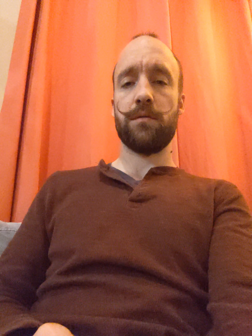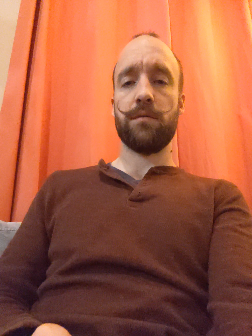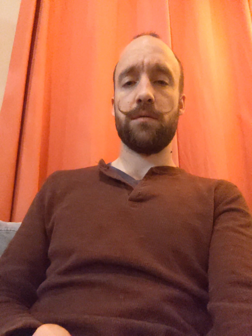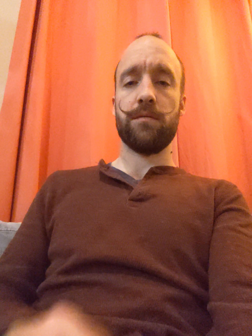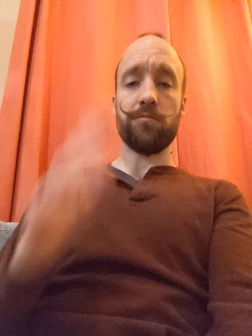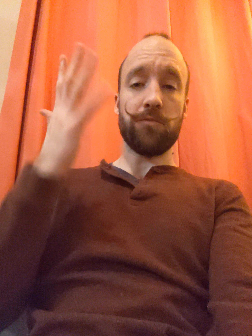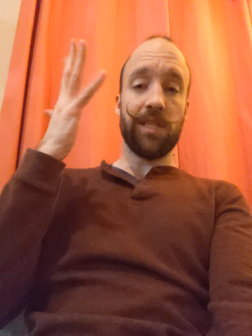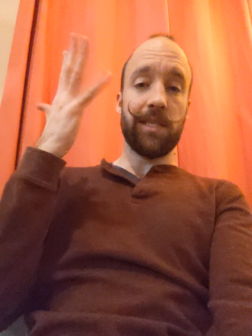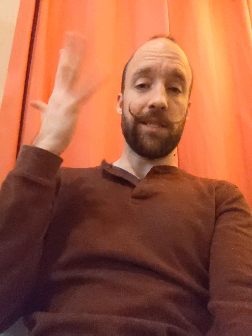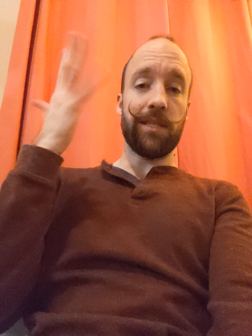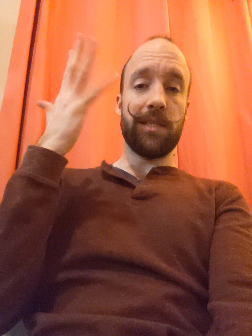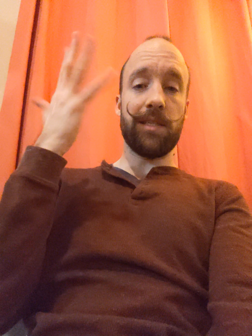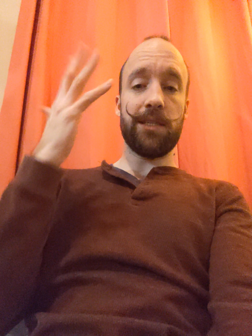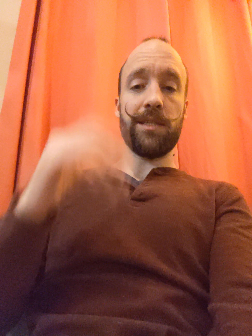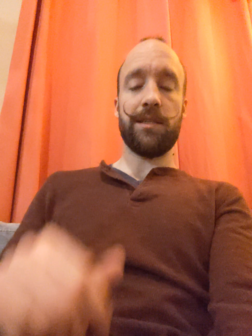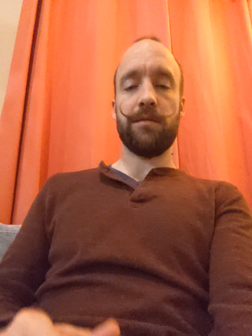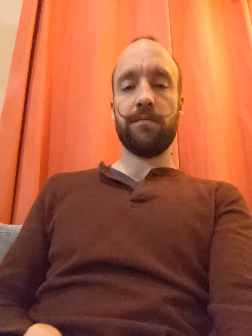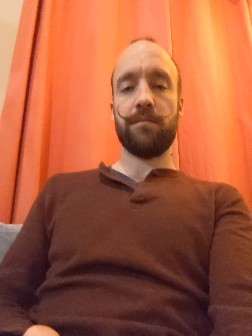tree